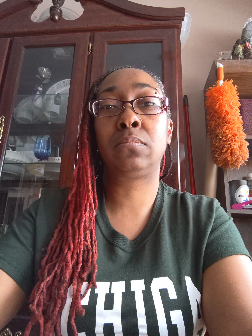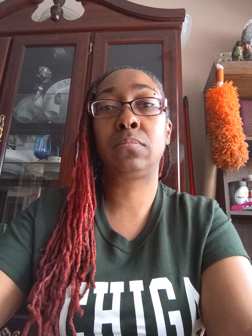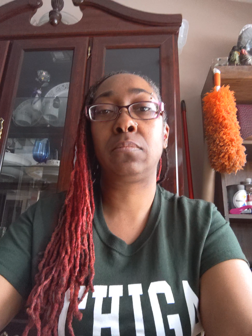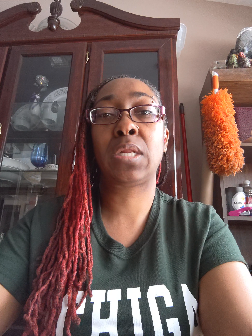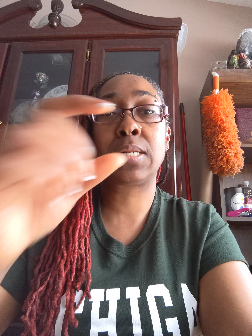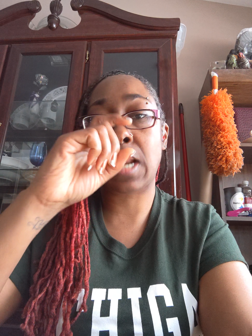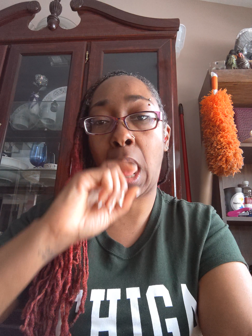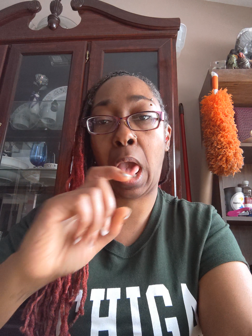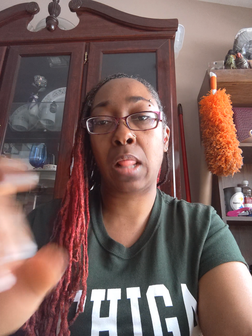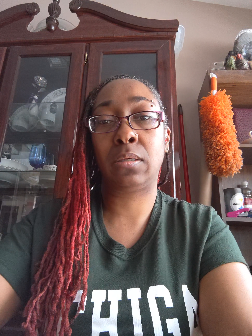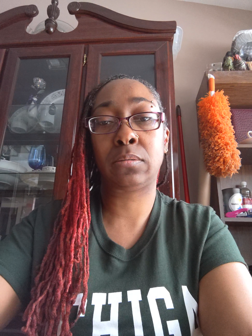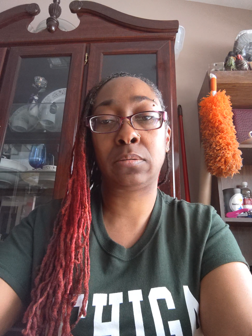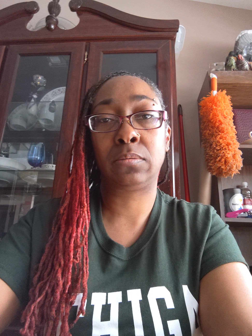doll